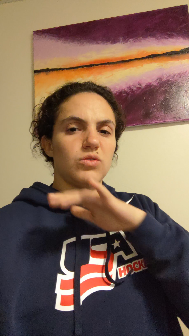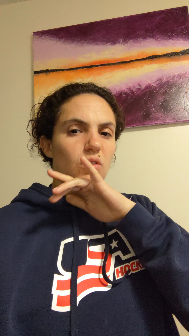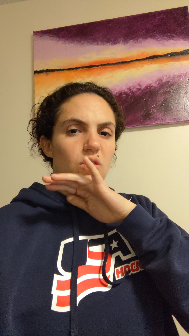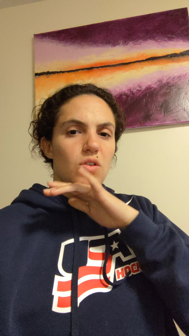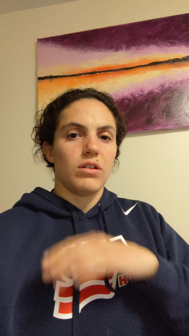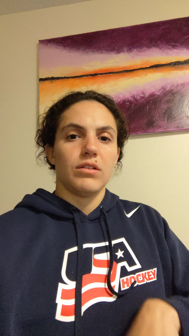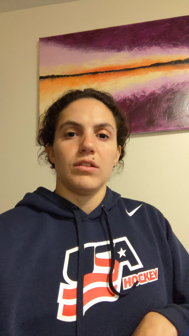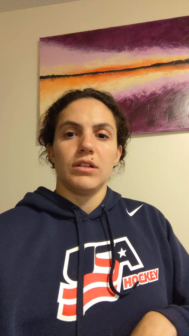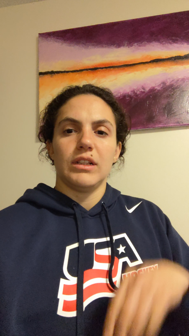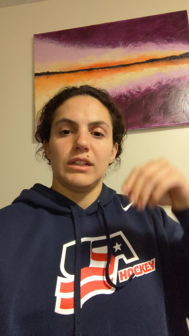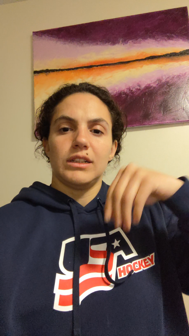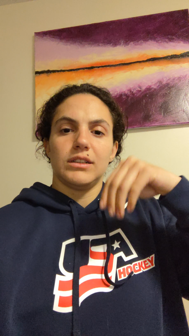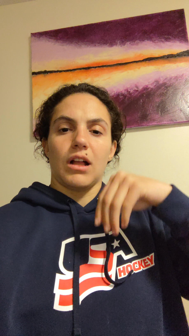inside